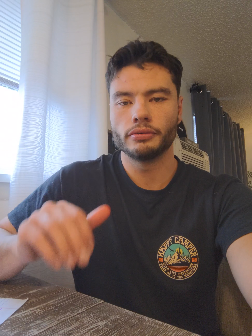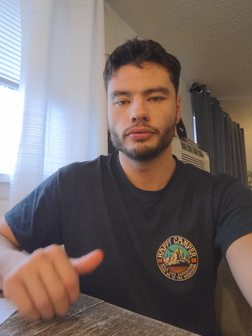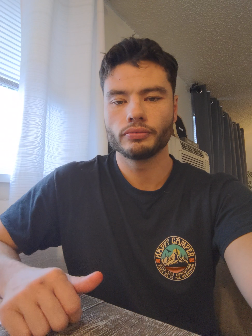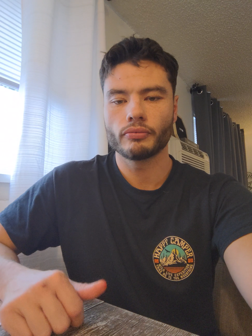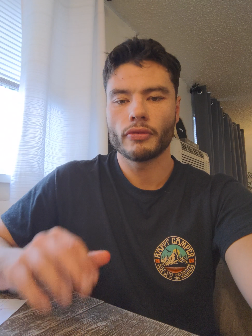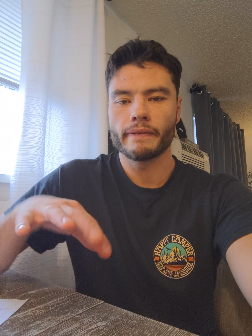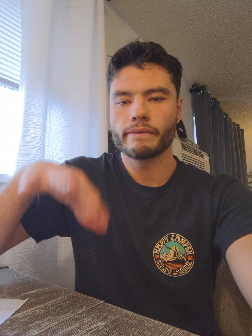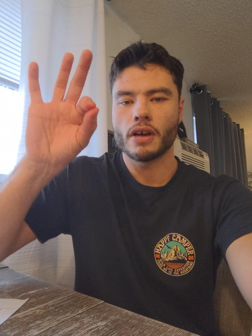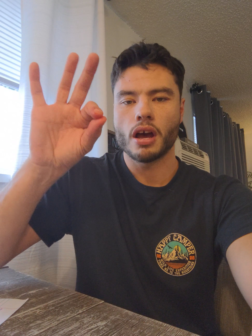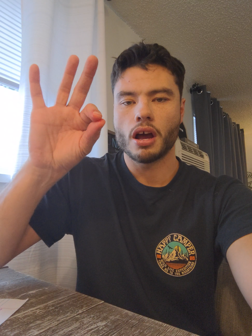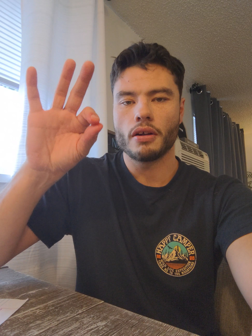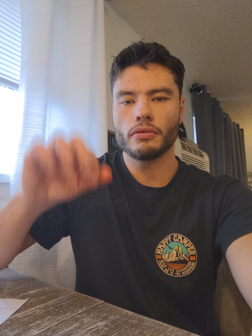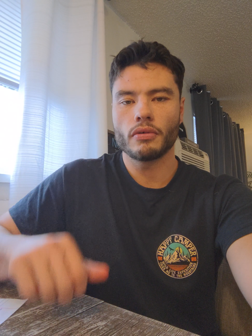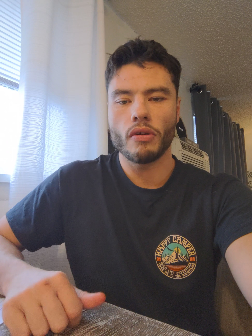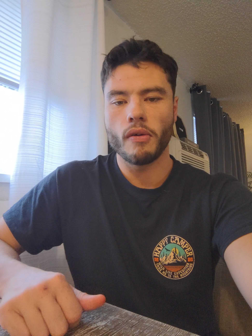find